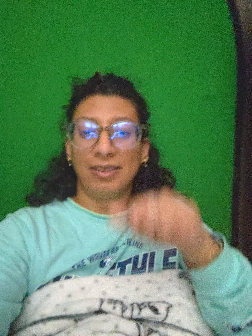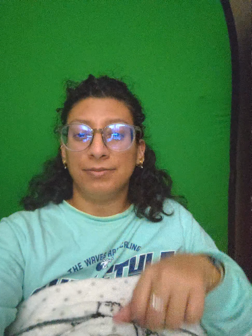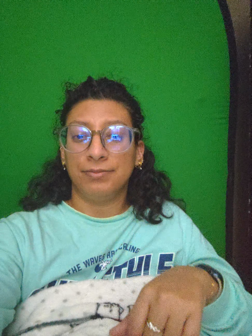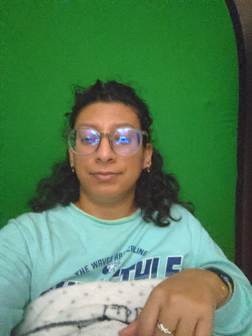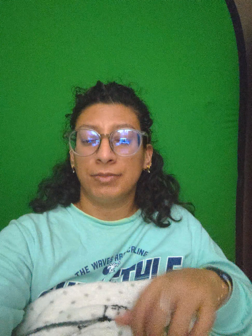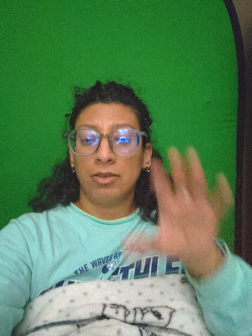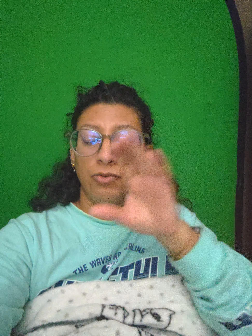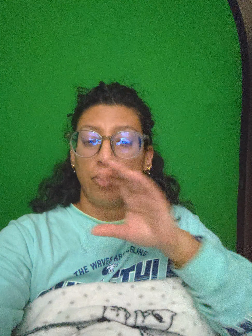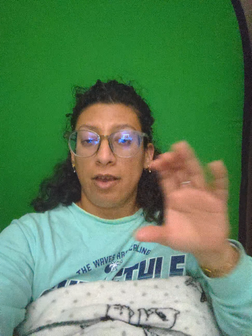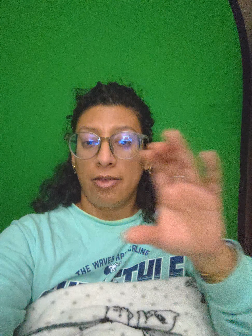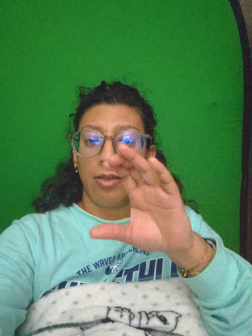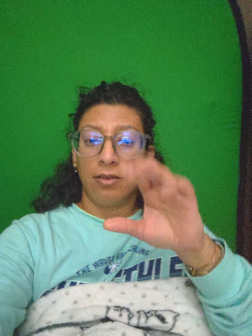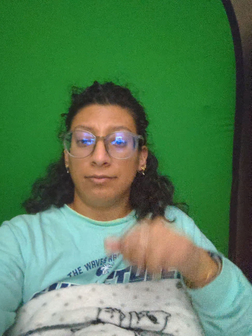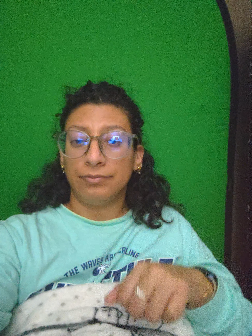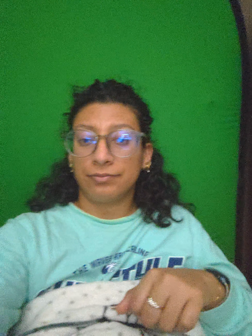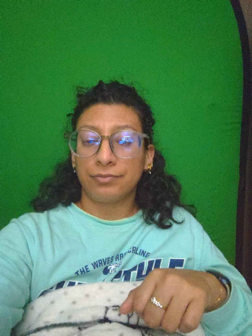chocolate